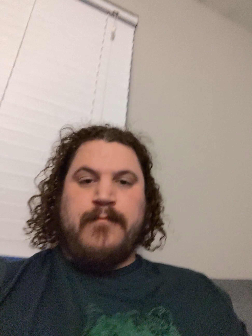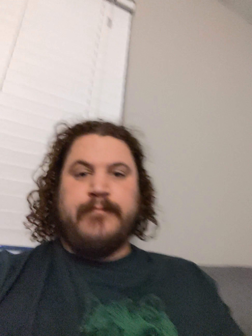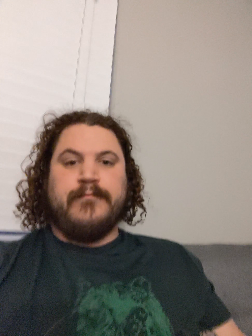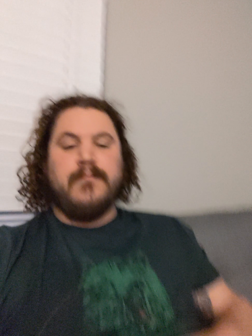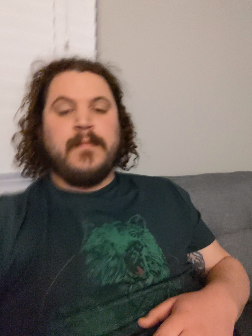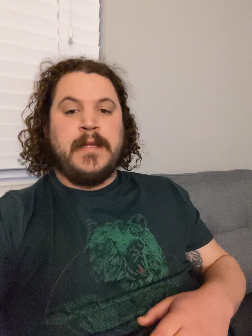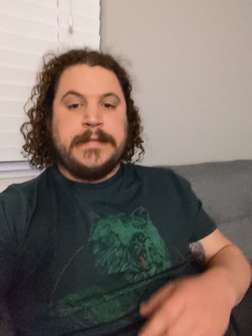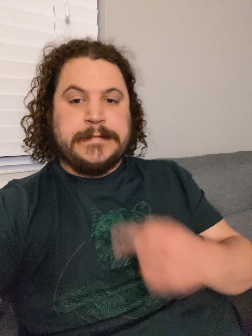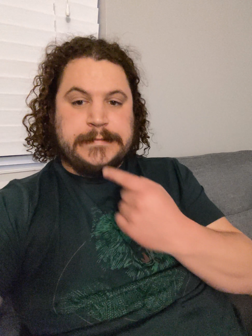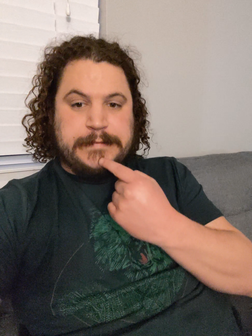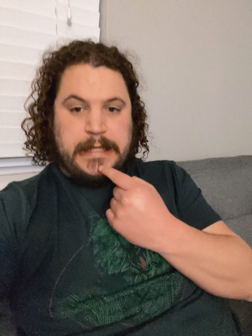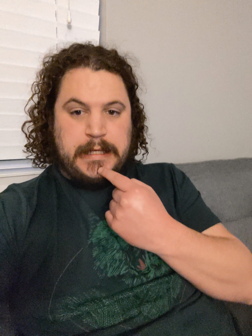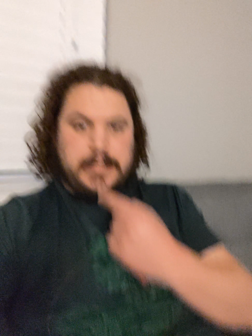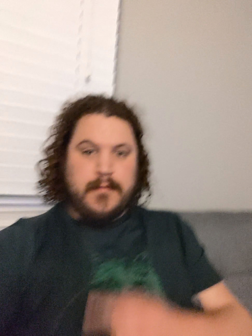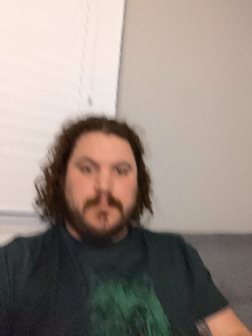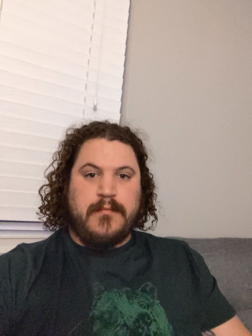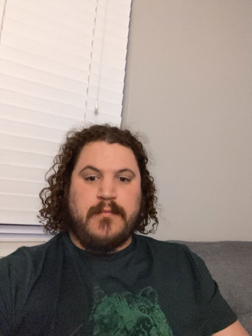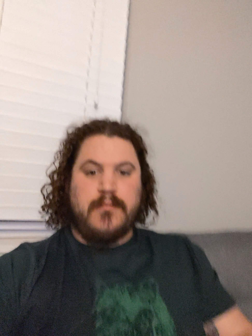say